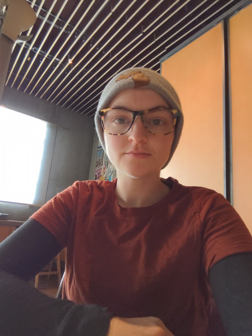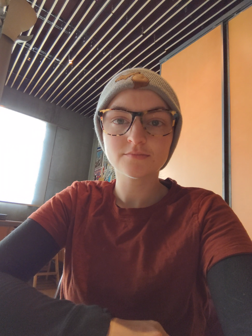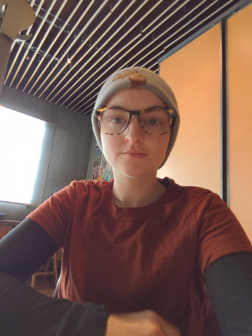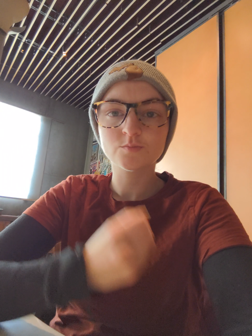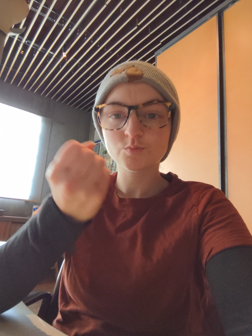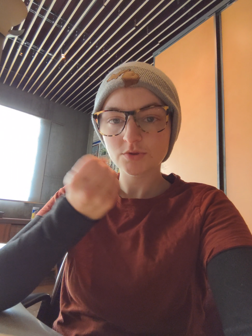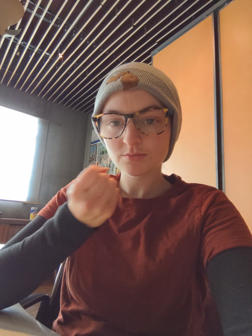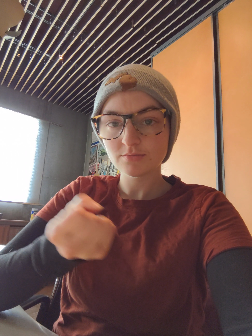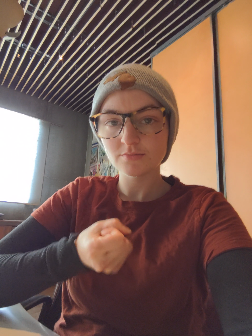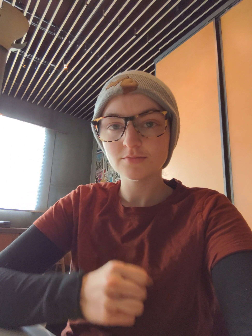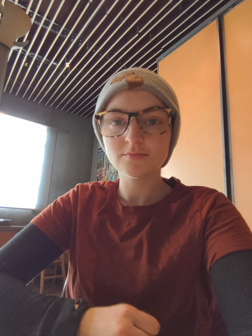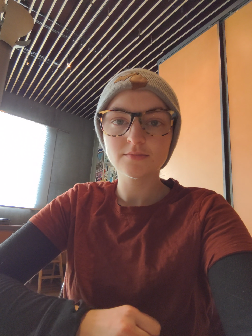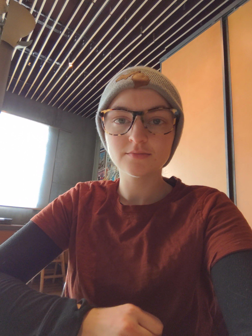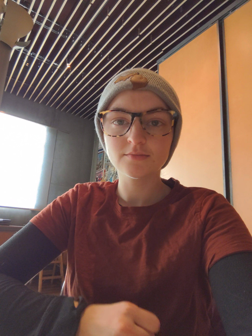drawer